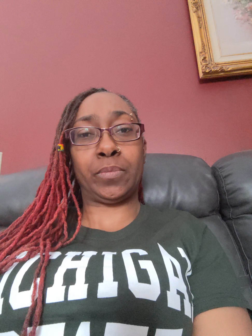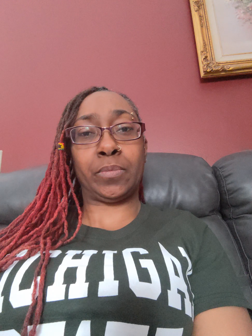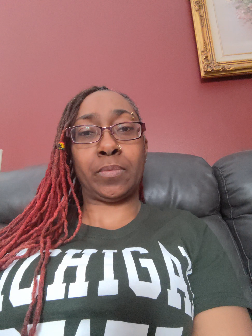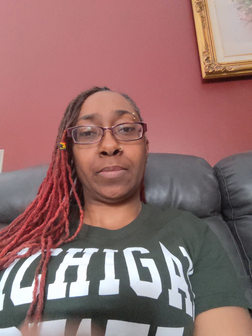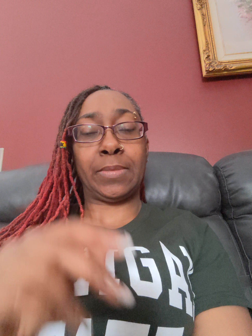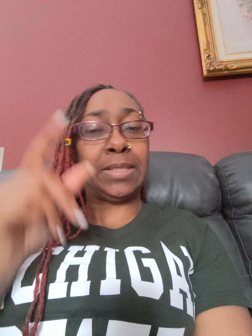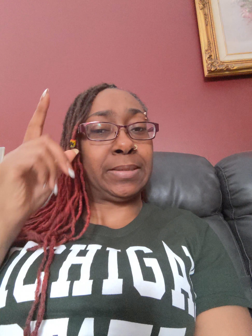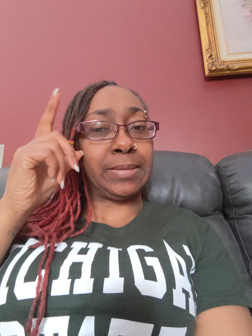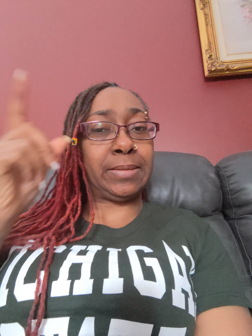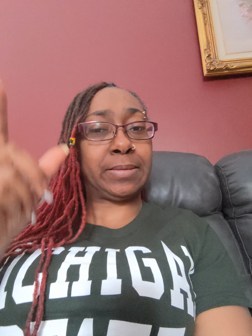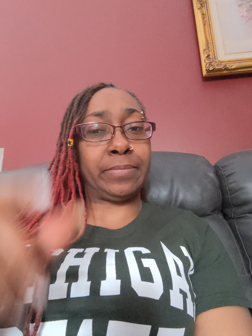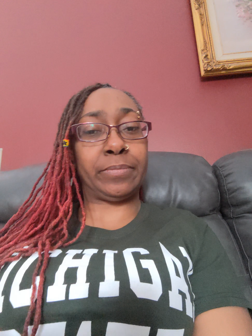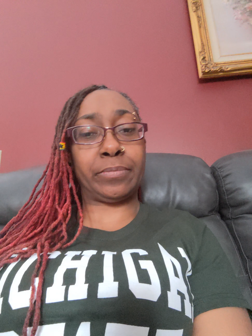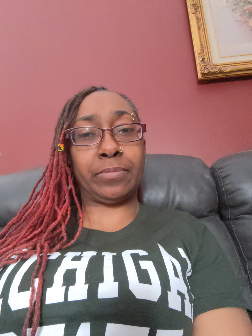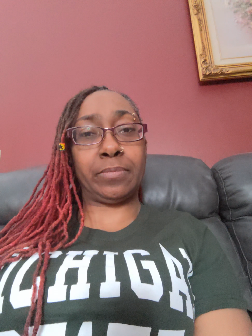listen